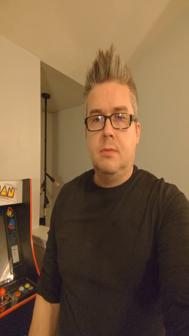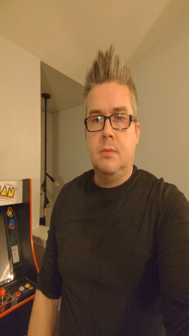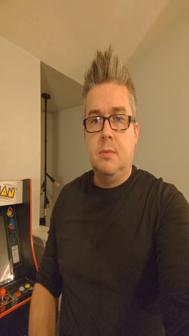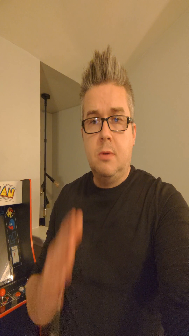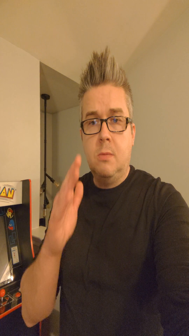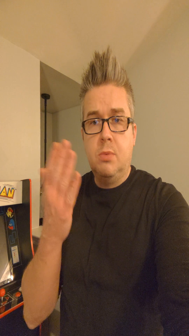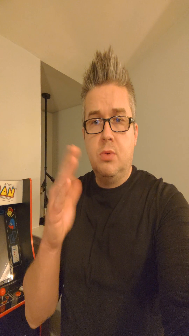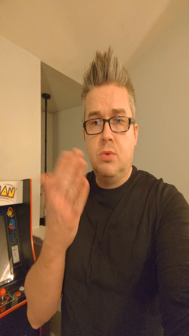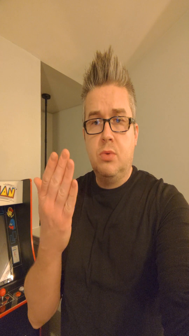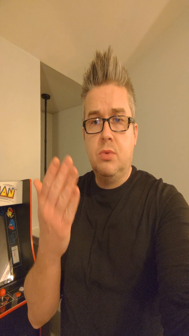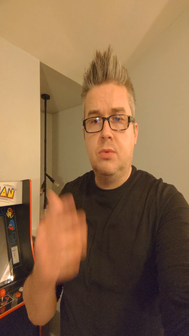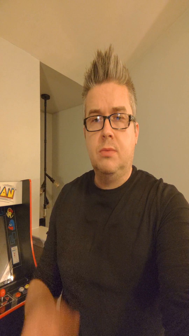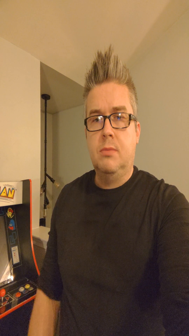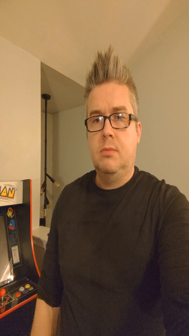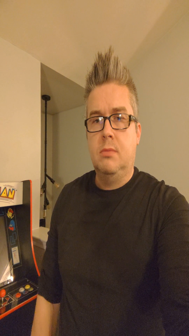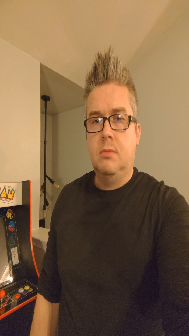book